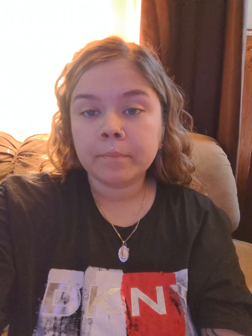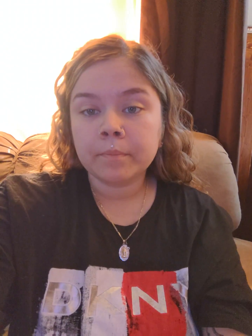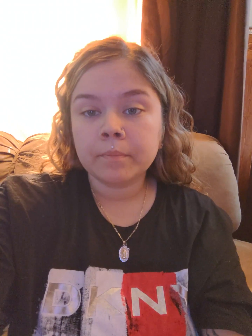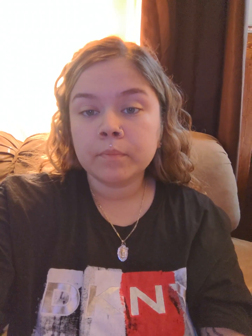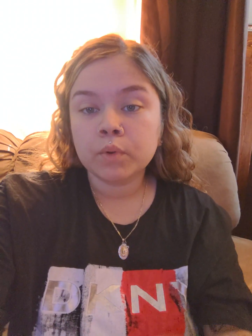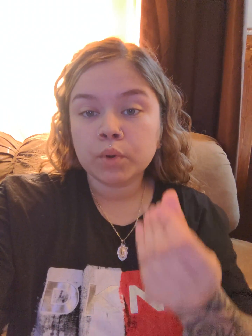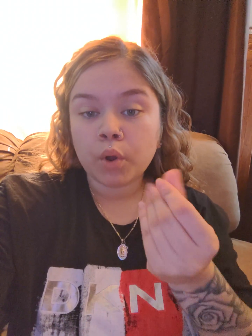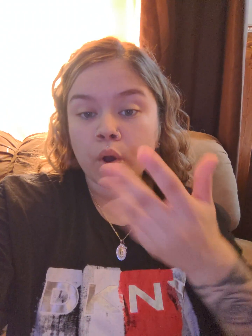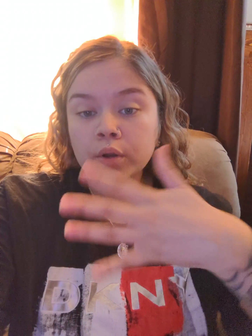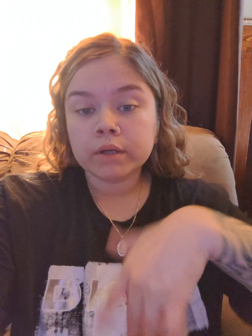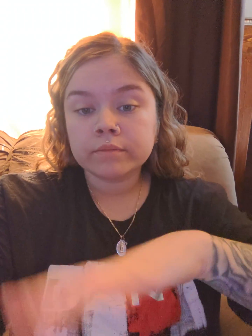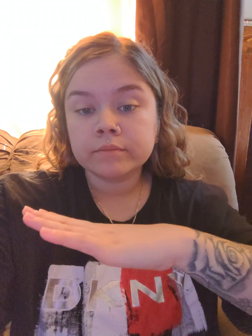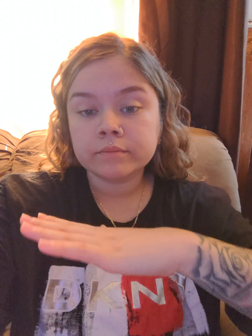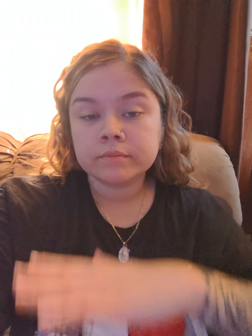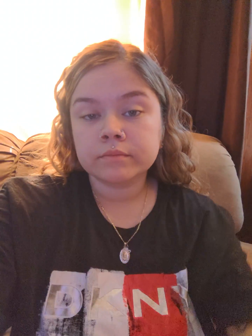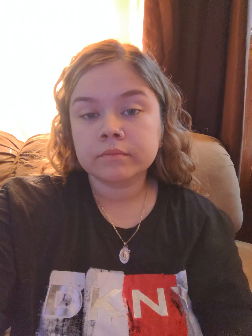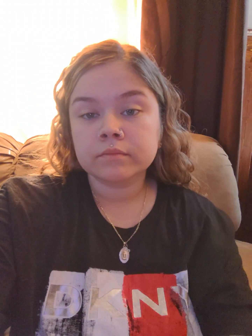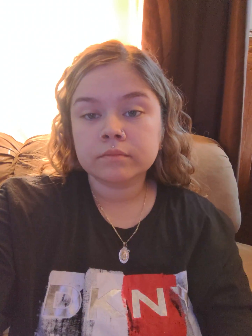garden